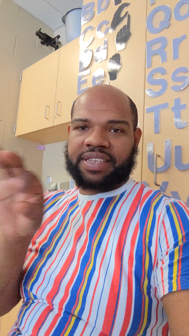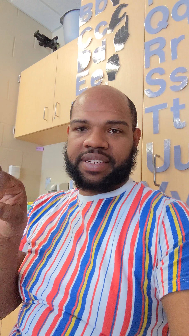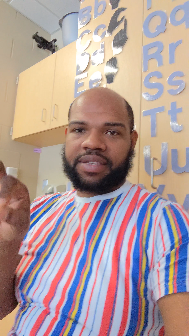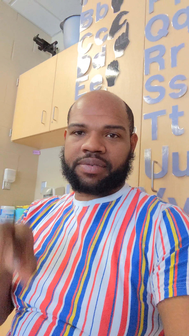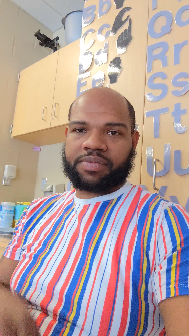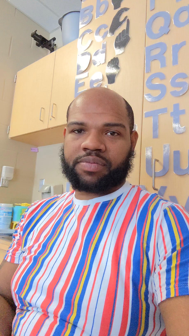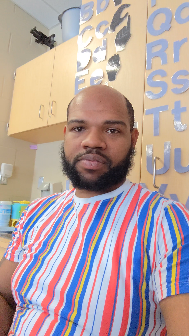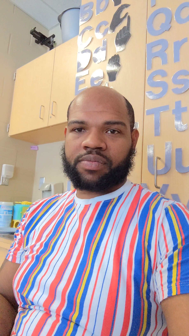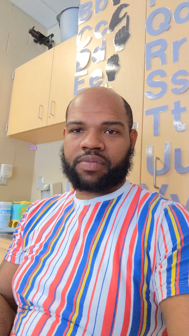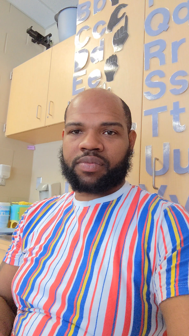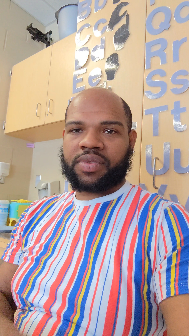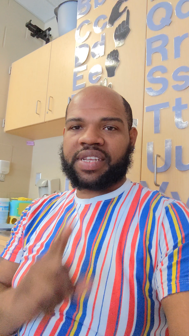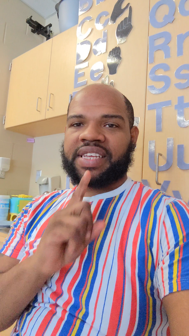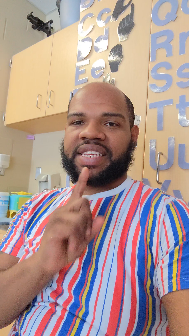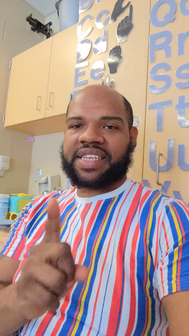is